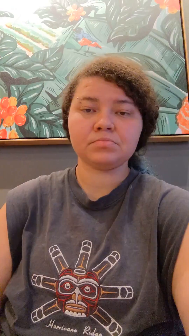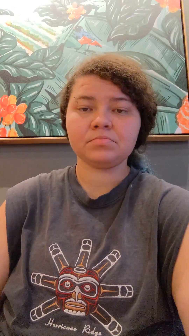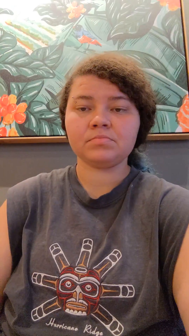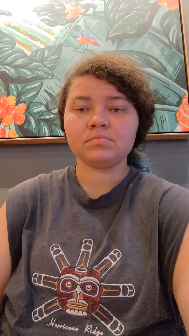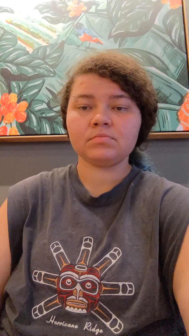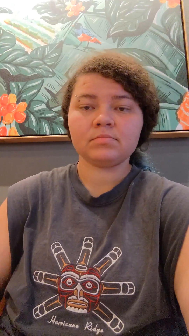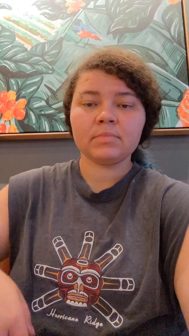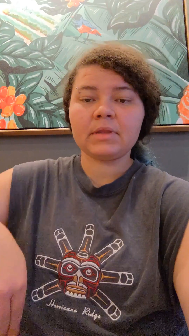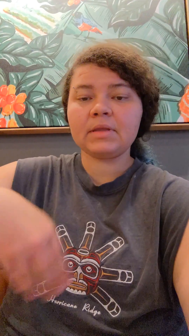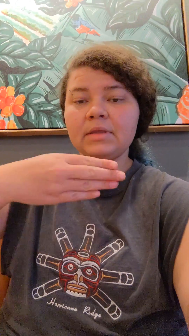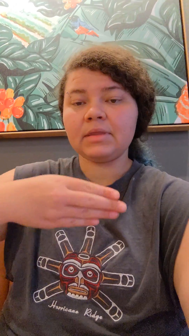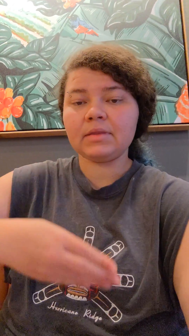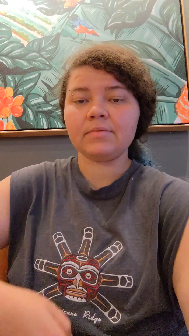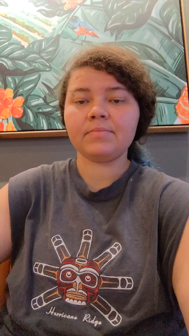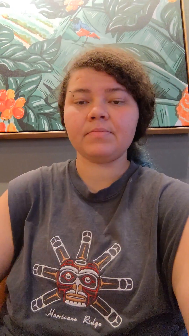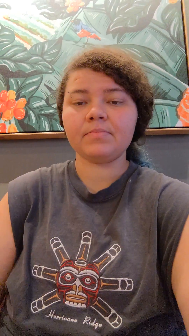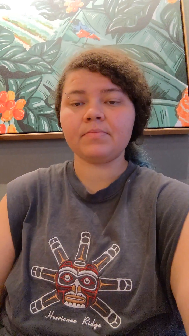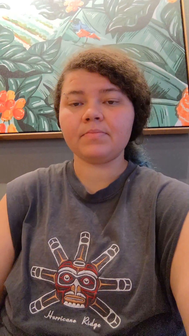kick